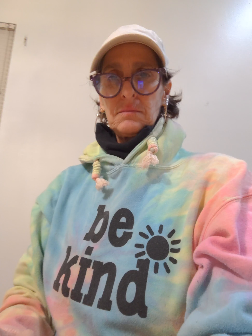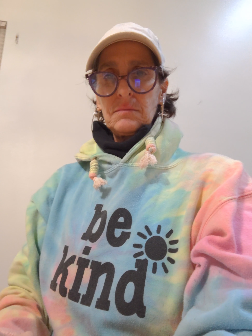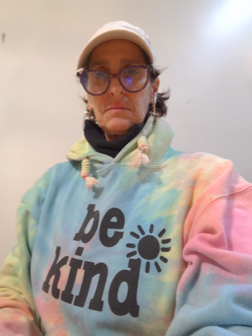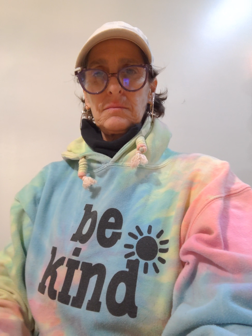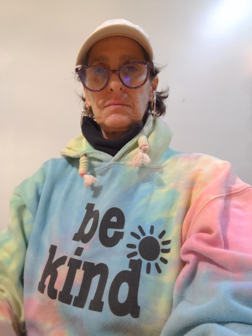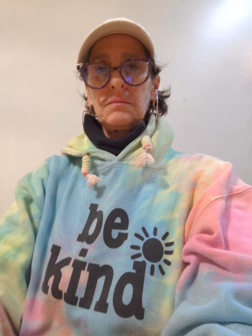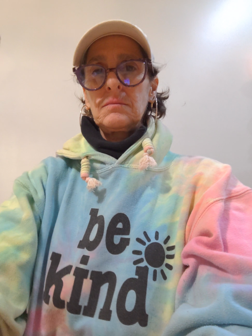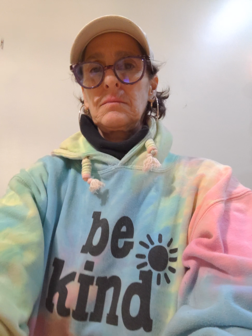rain